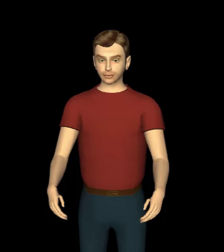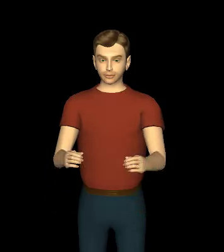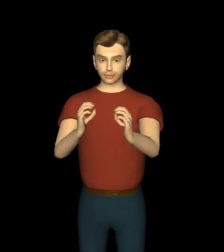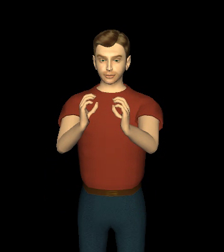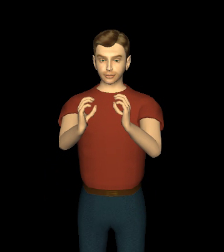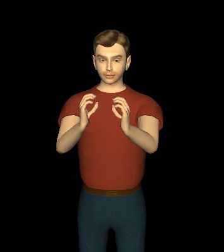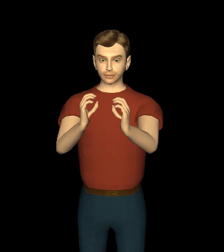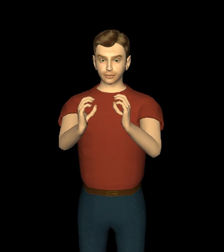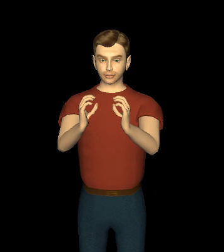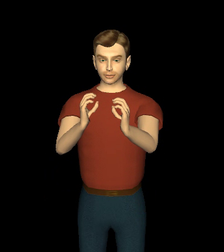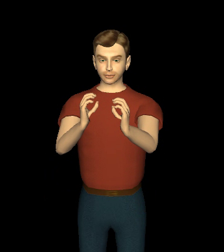فهم